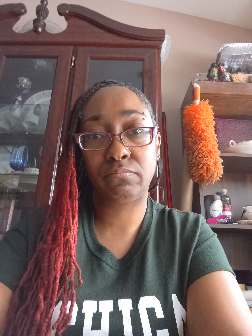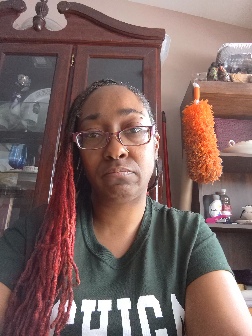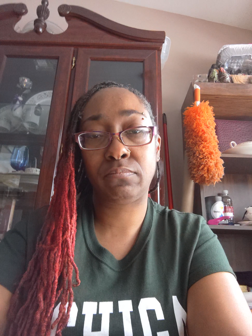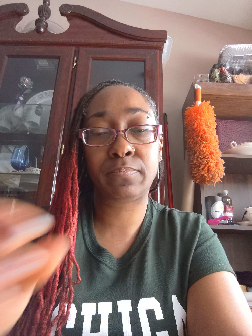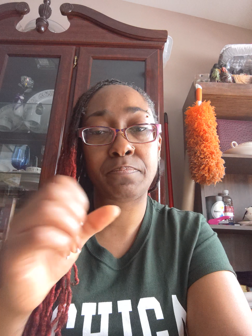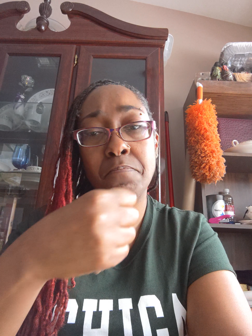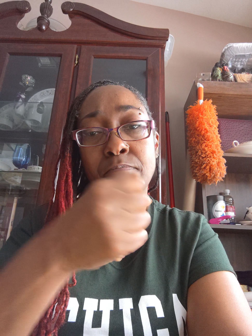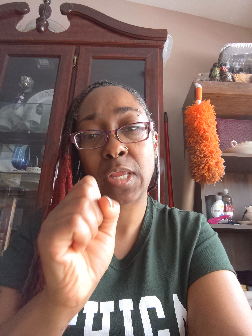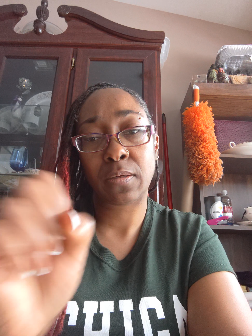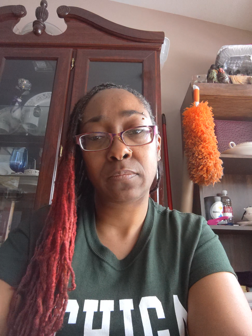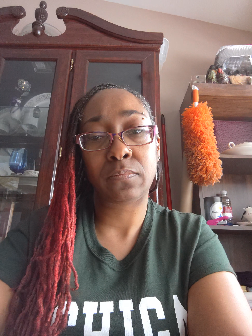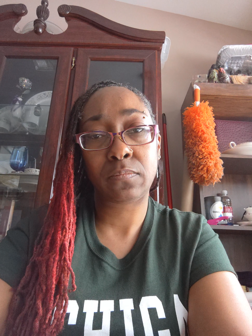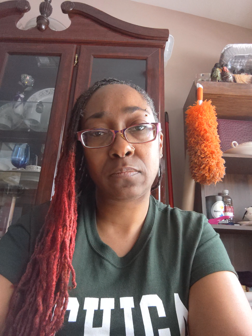make